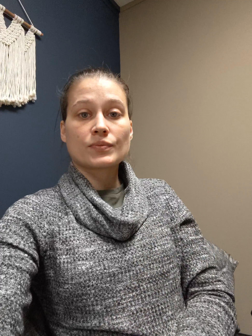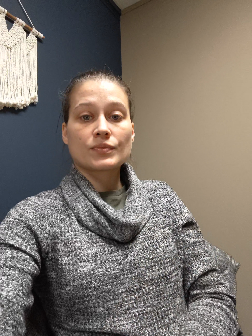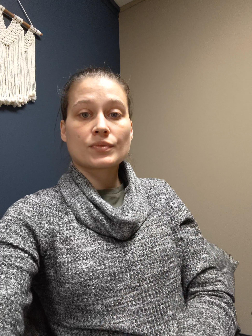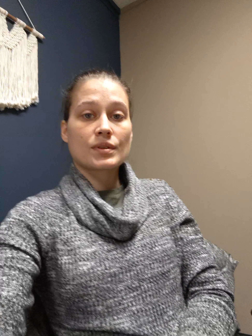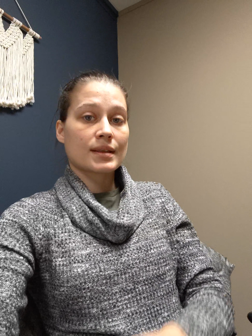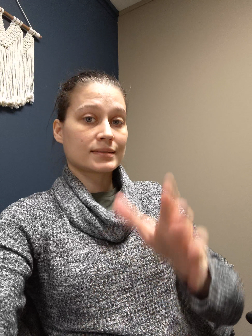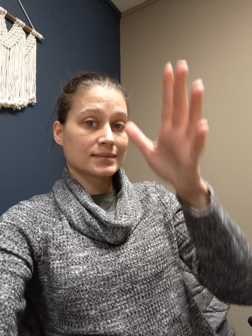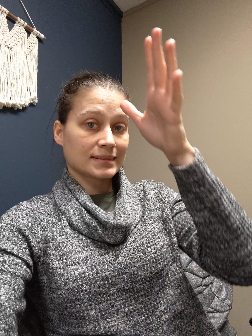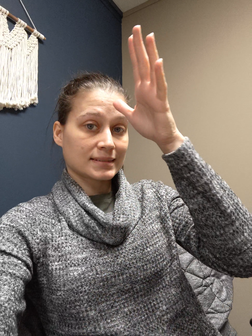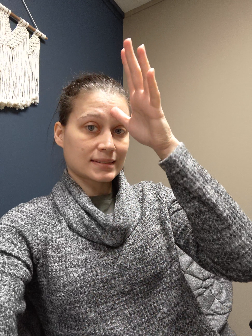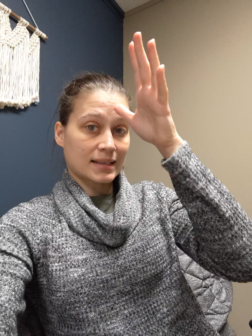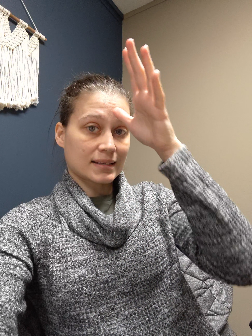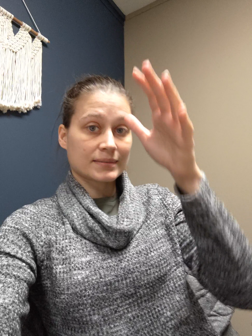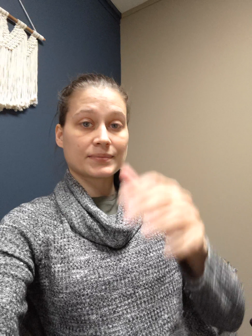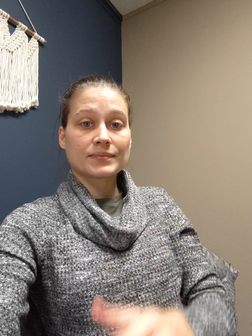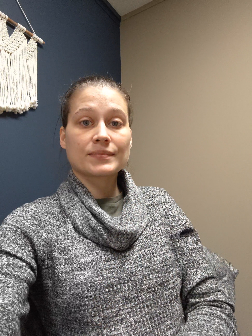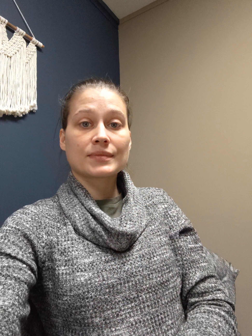dad